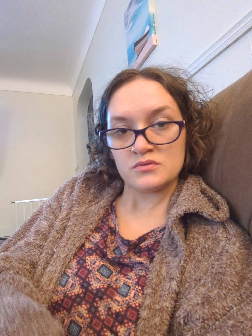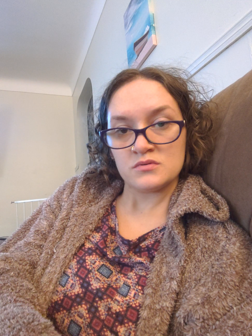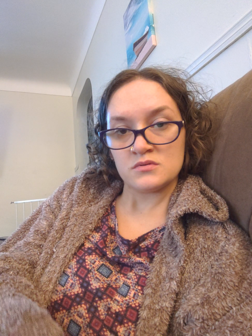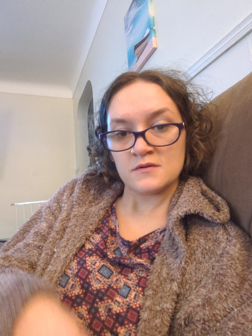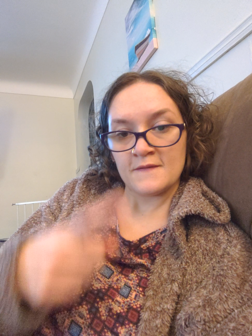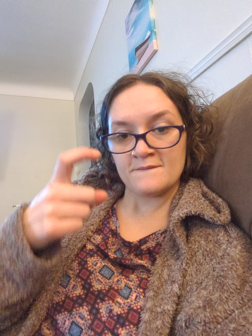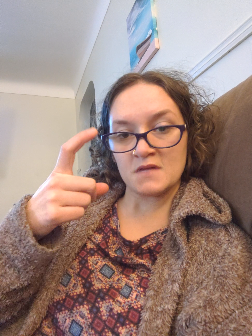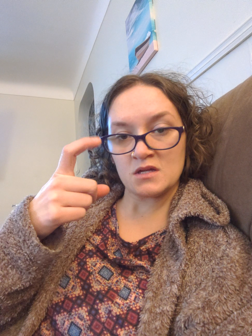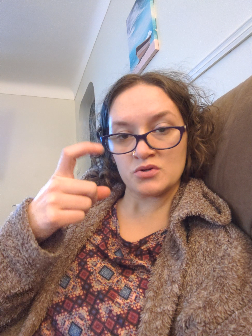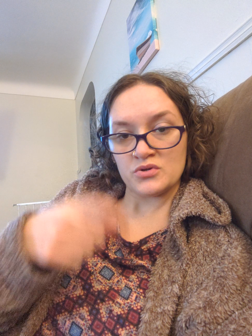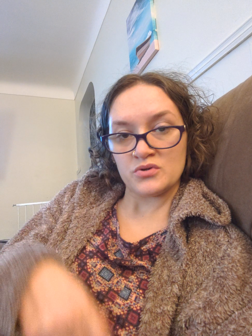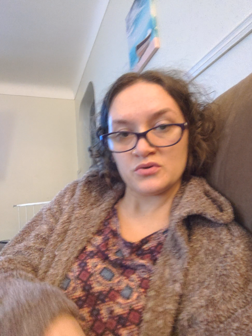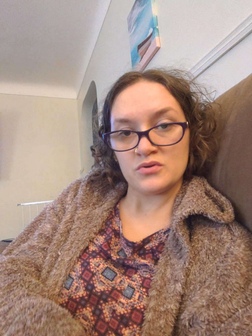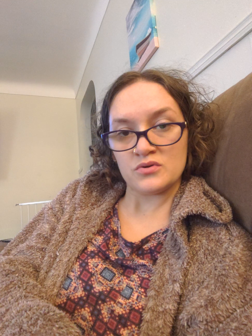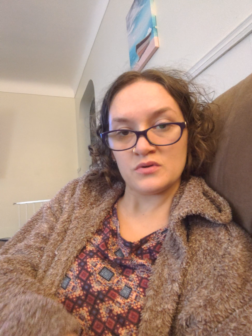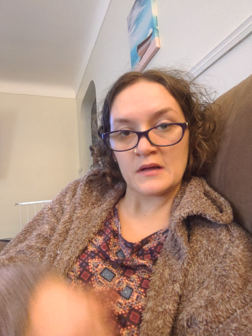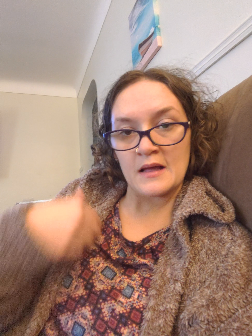finger